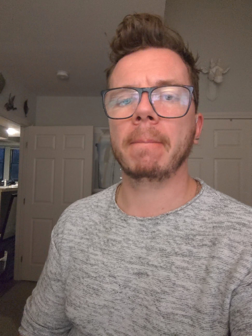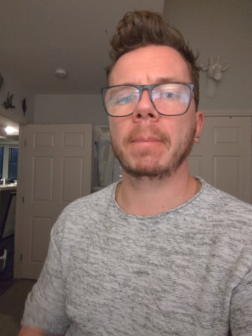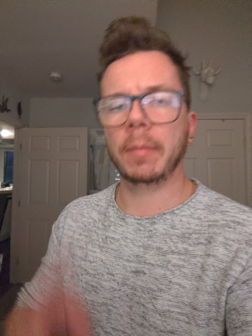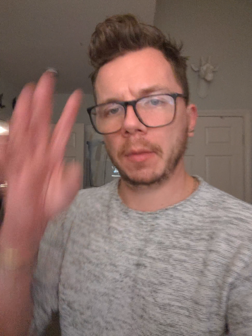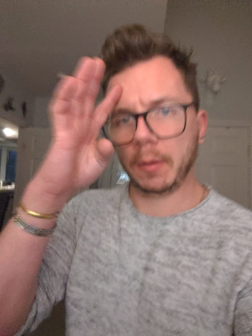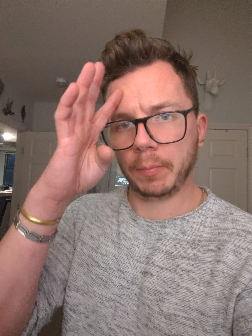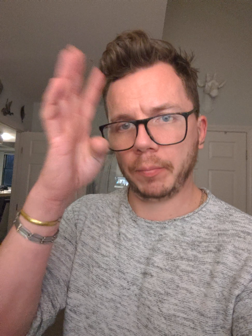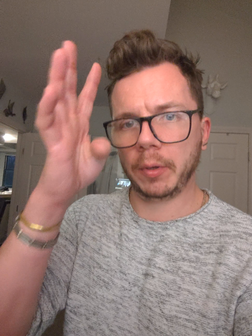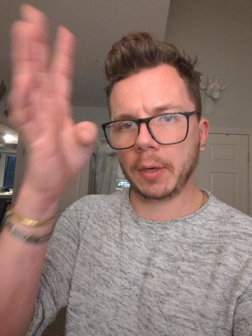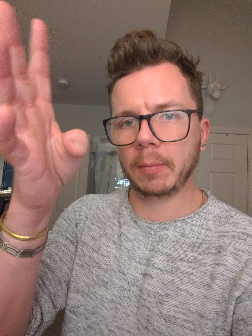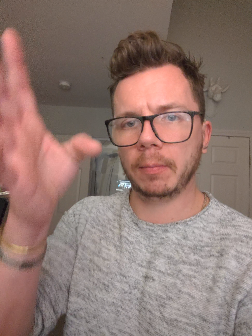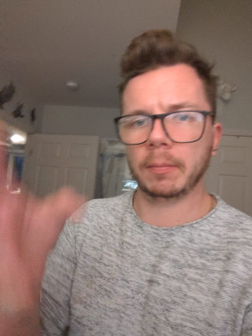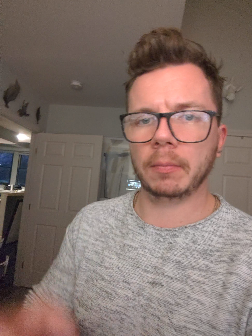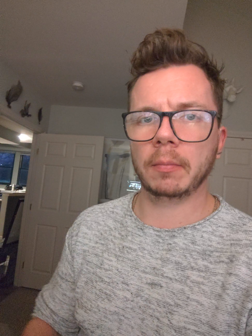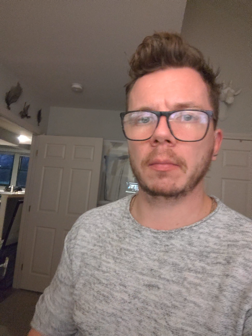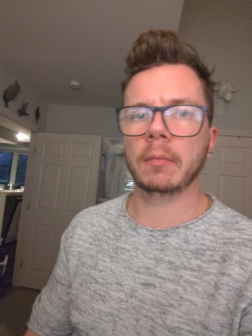pretend